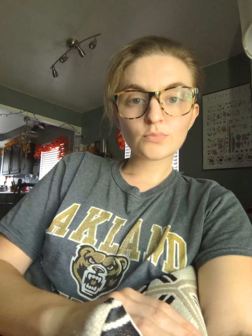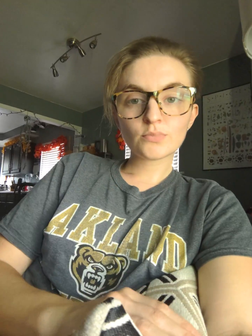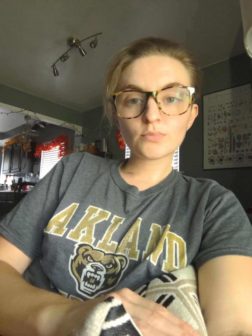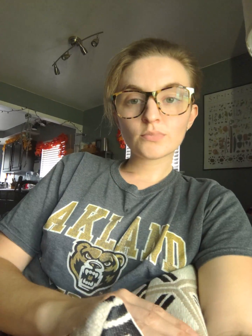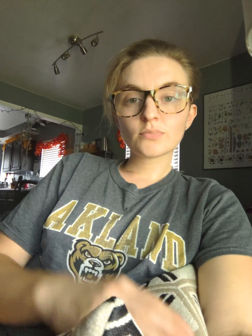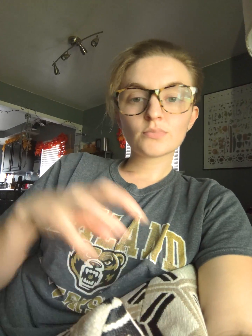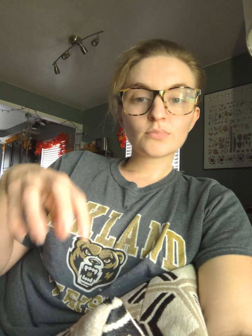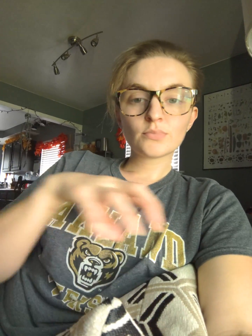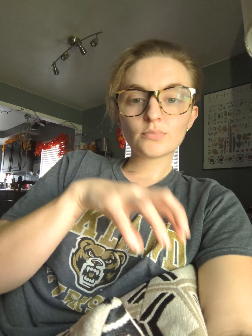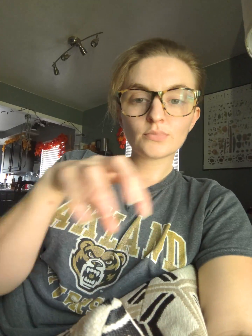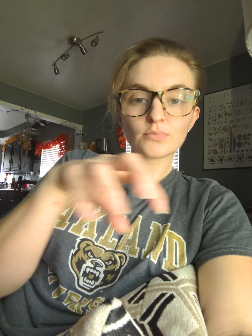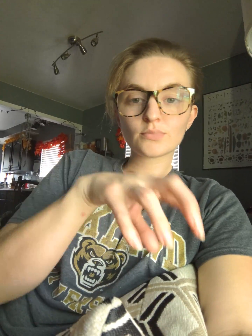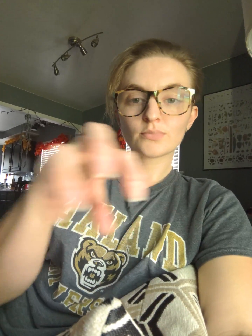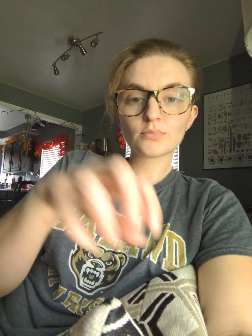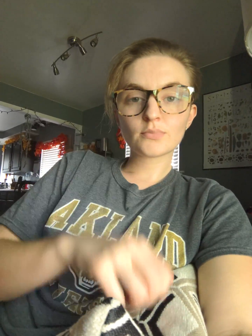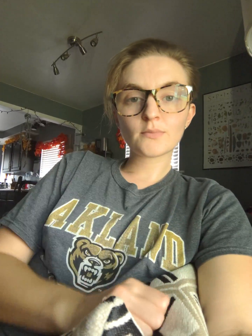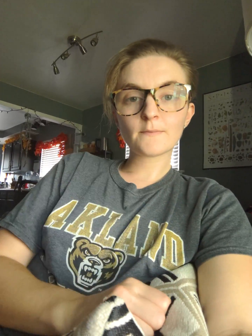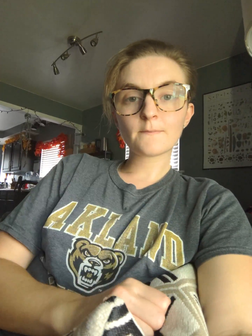block